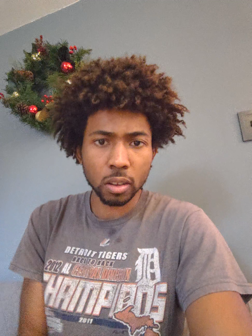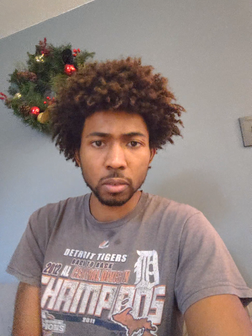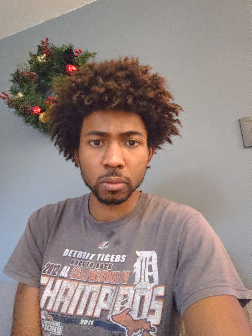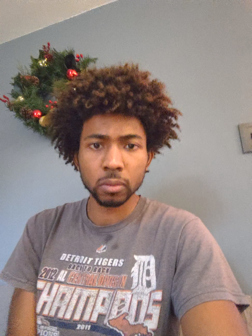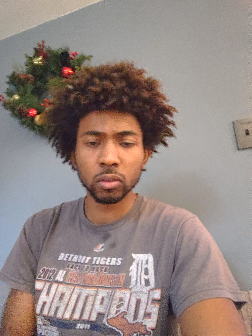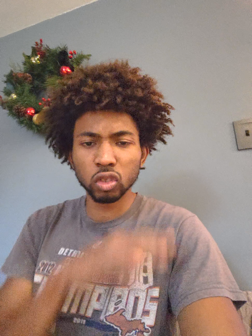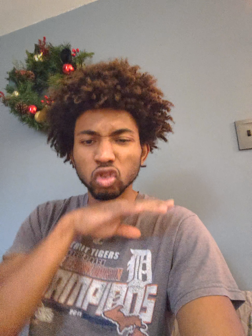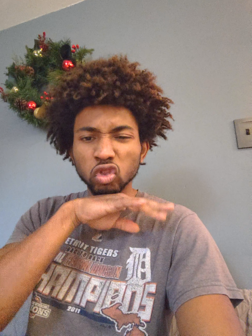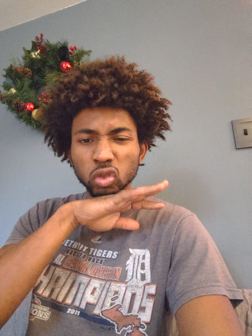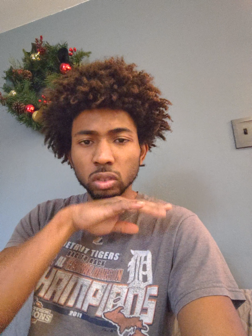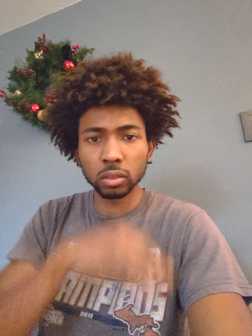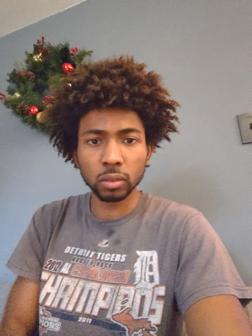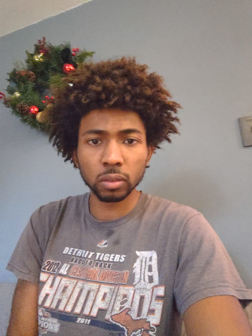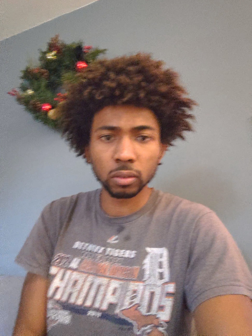dirty